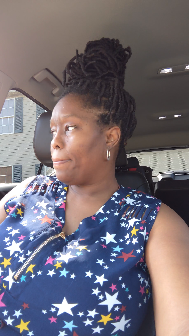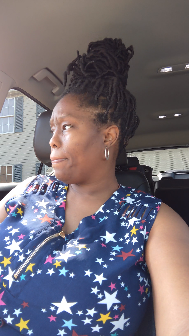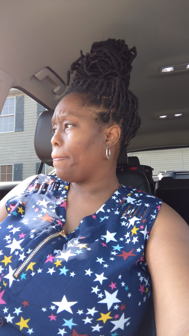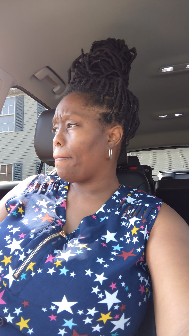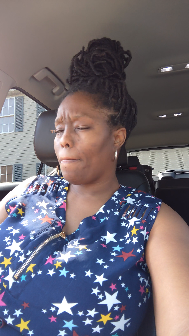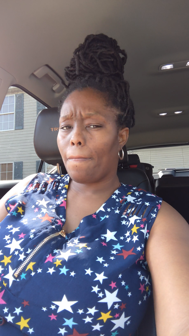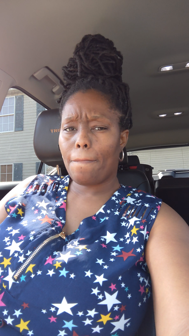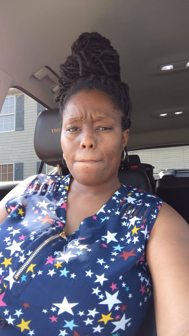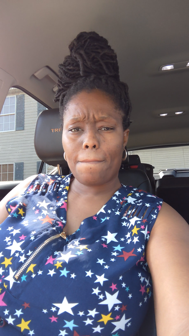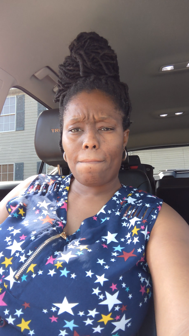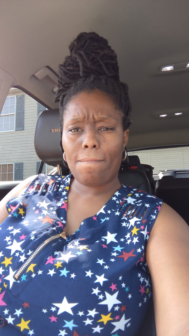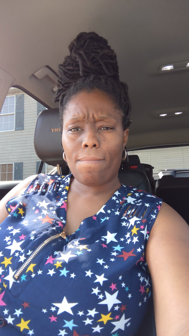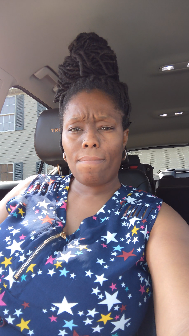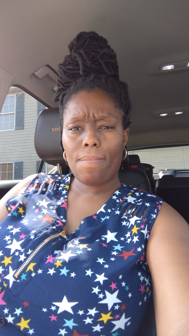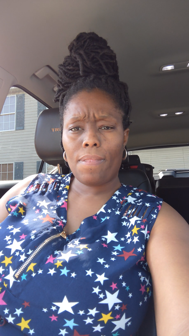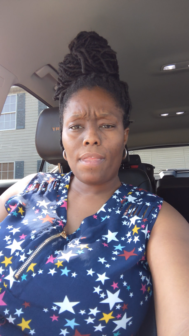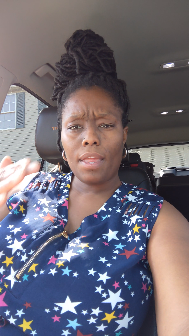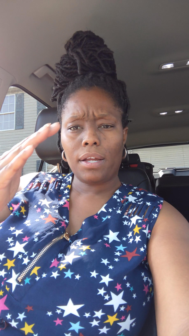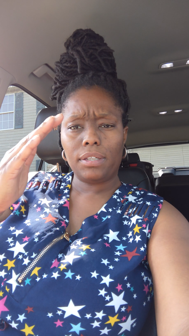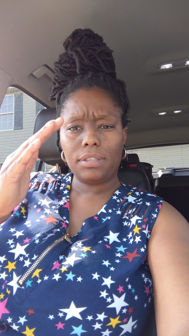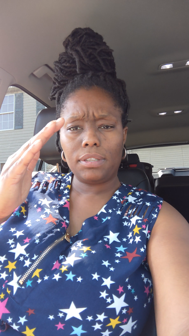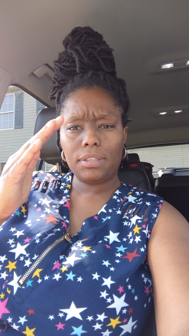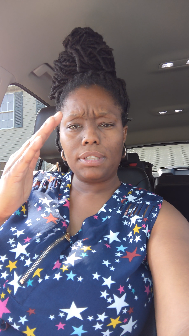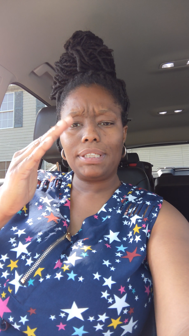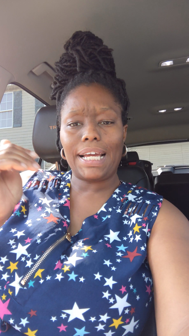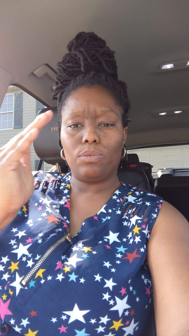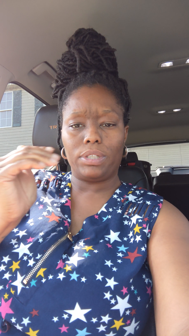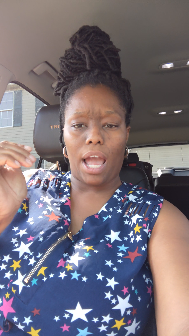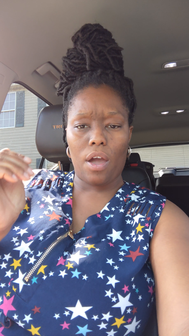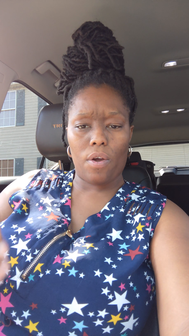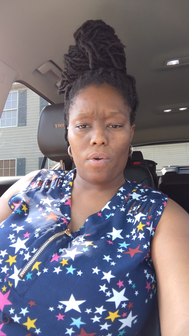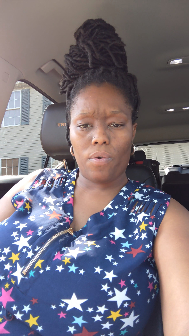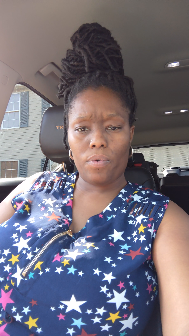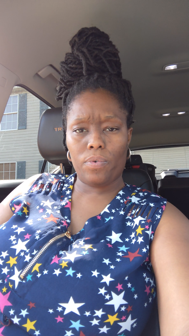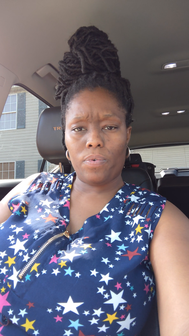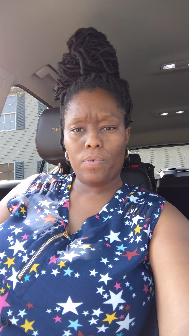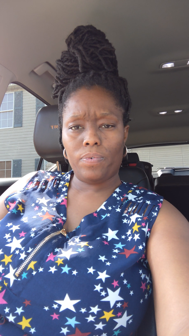downtown